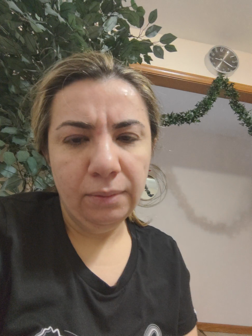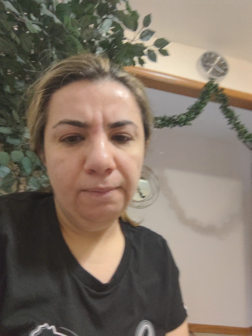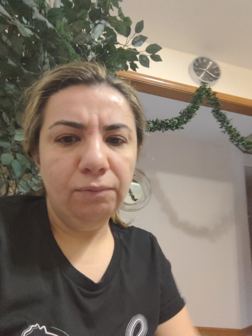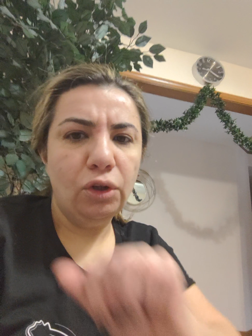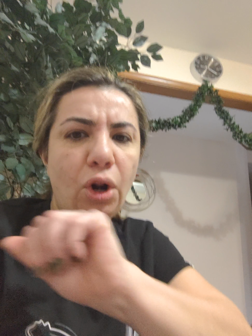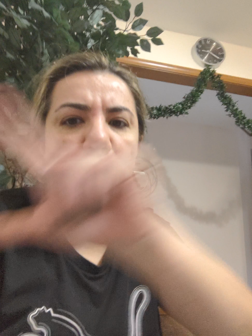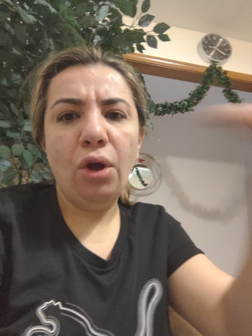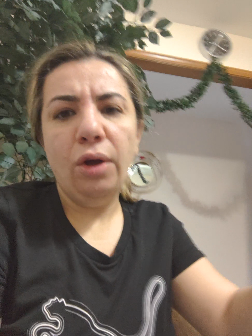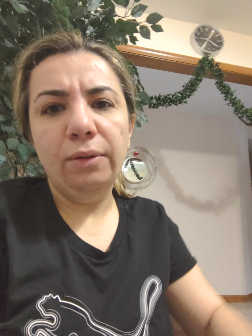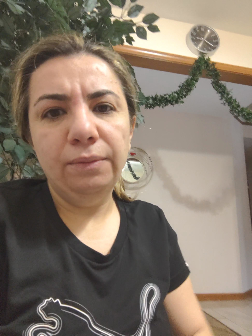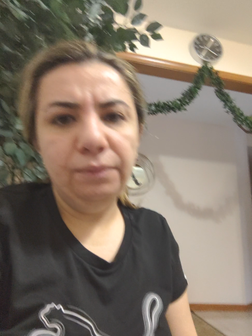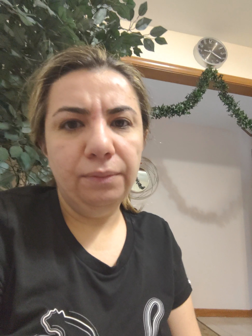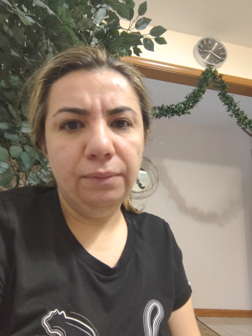all